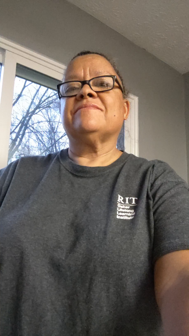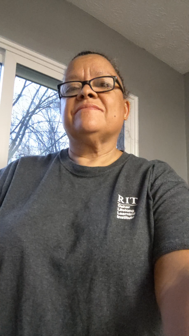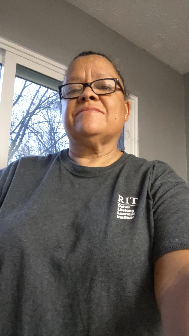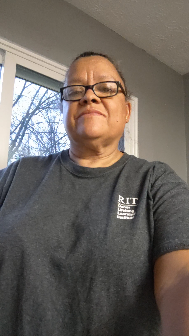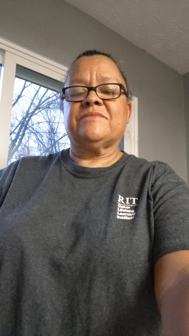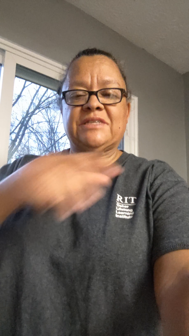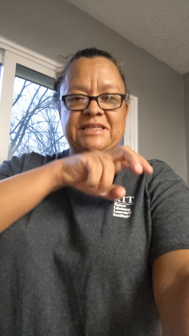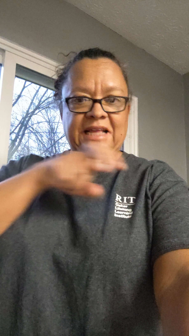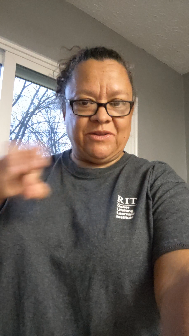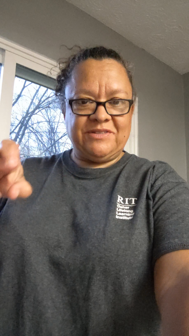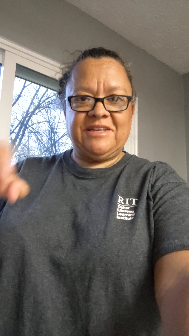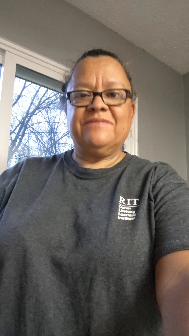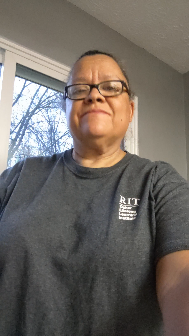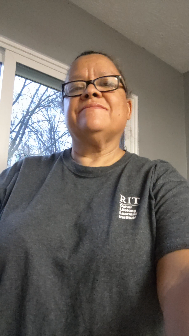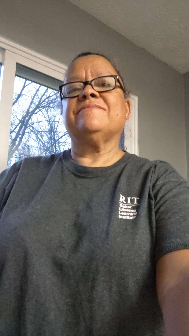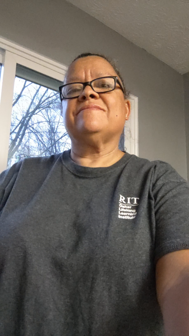couch